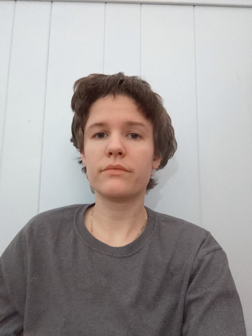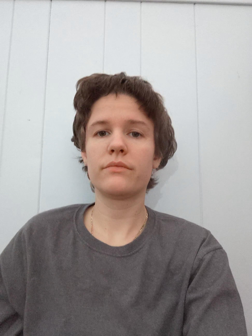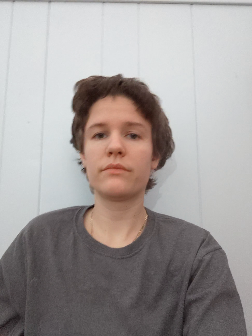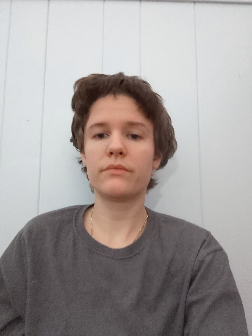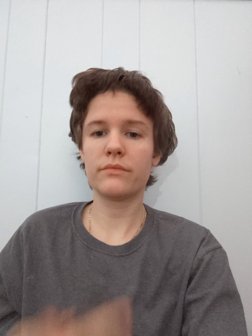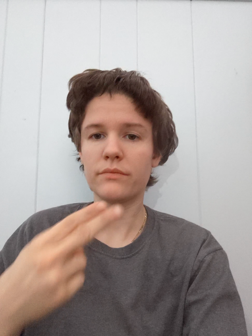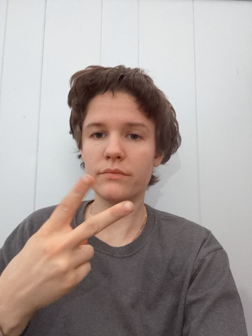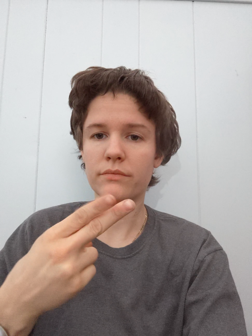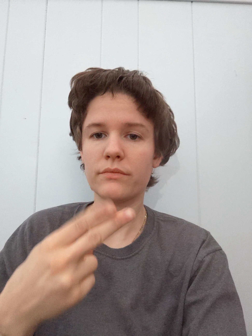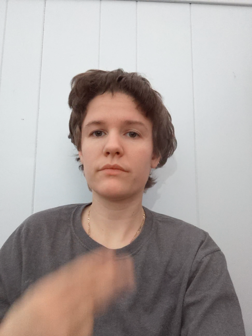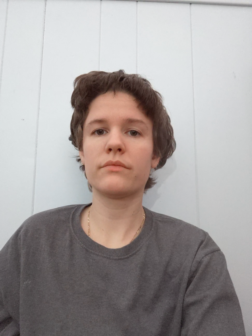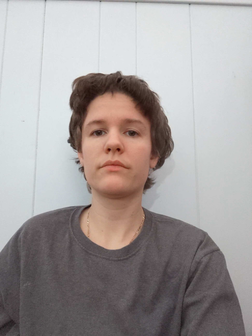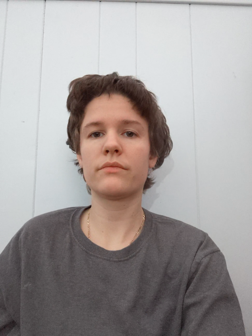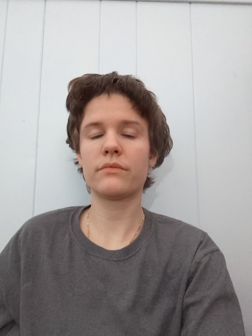scissors